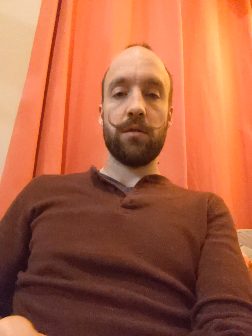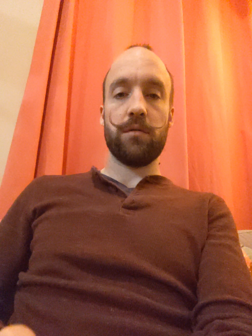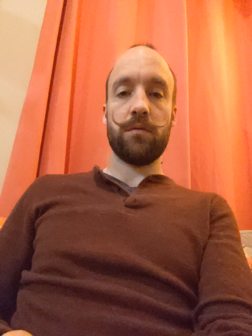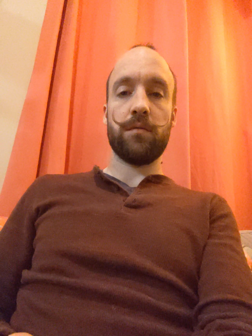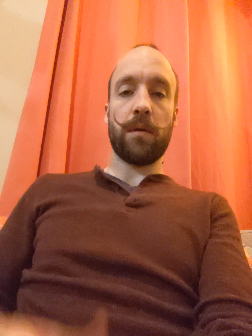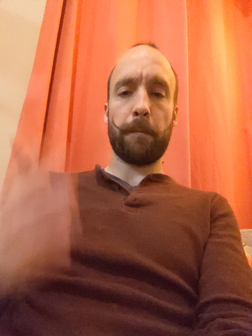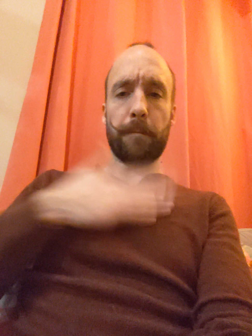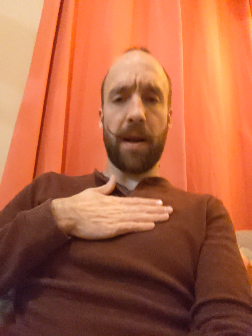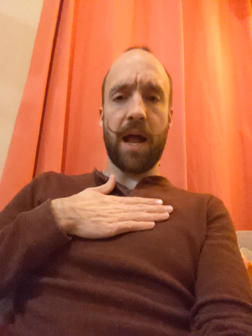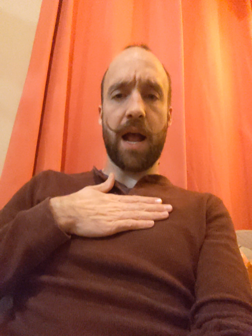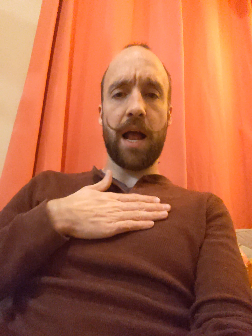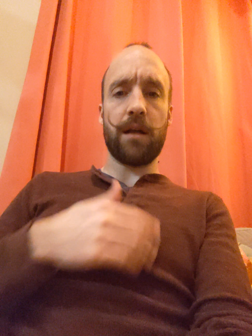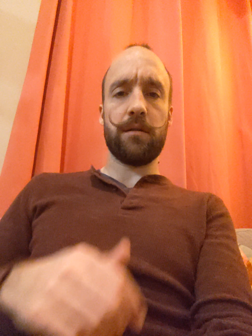my